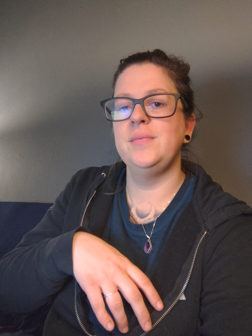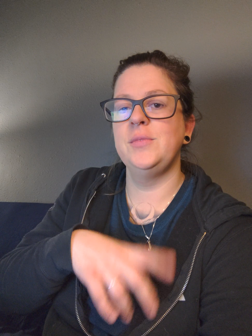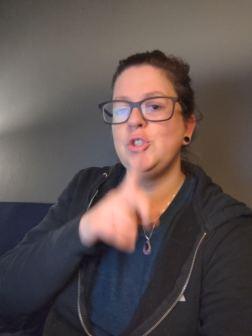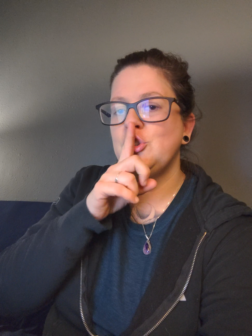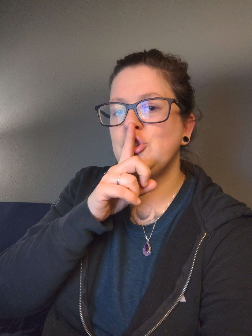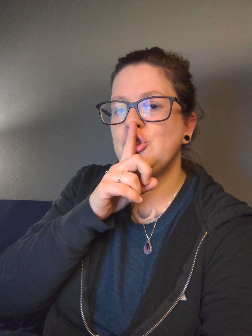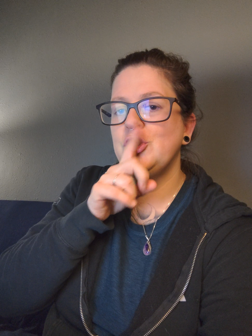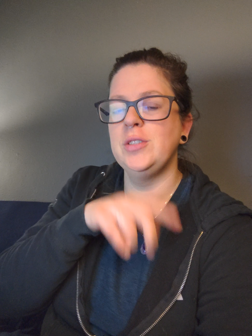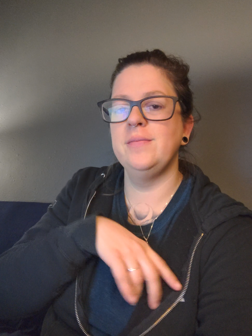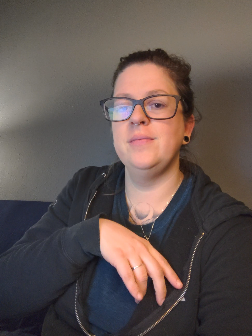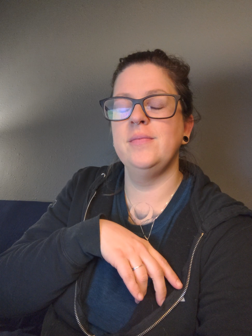shhh